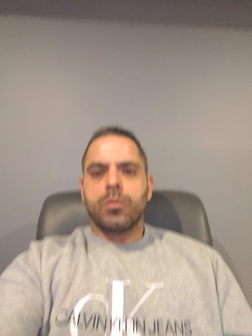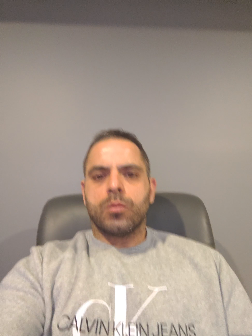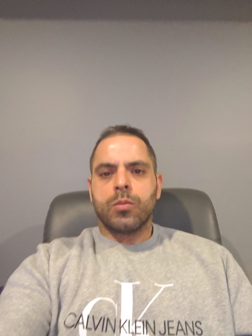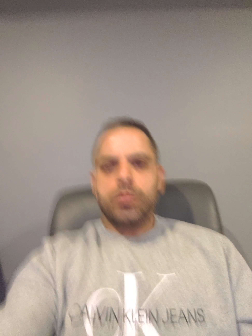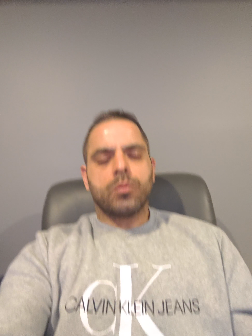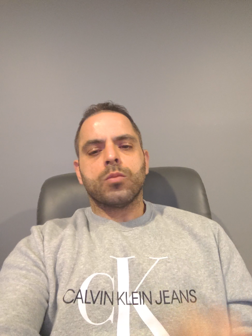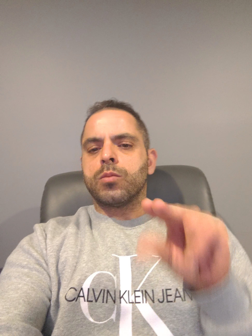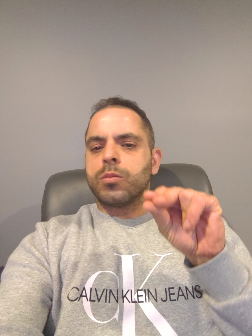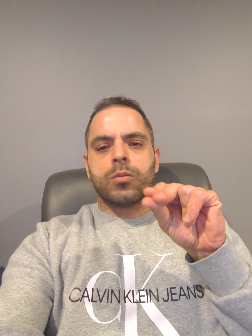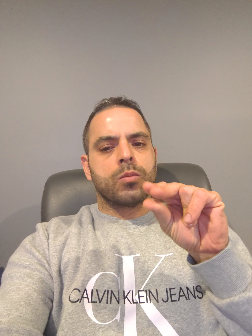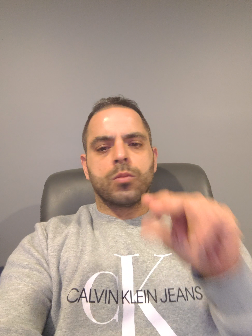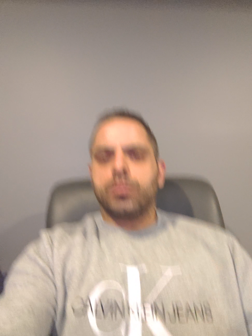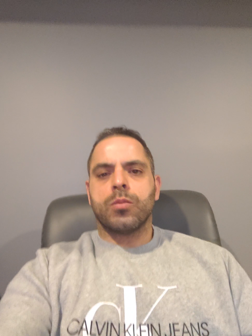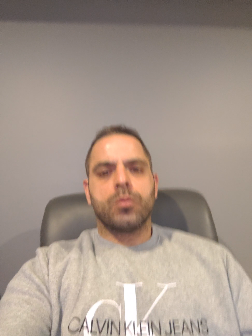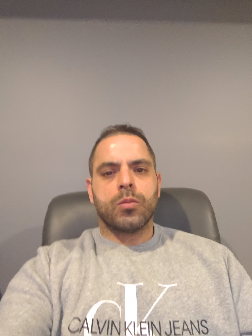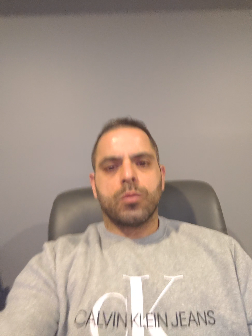no